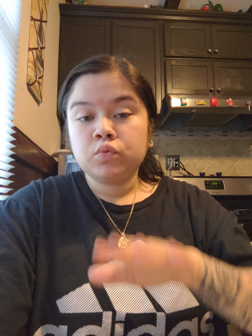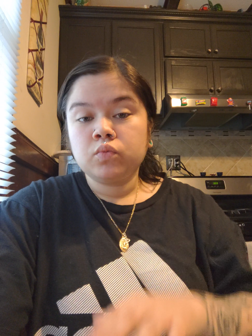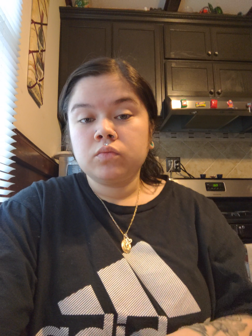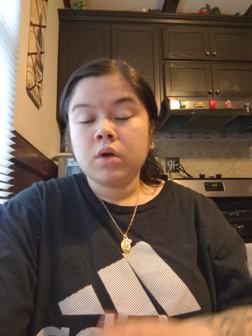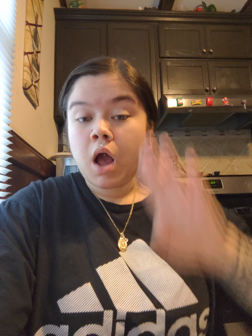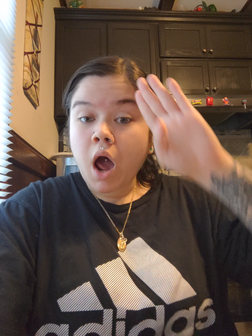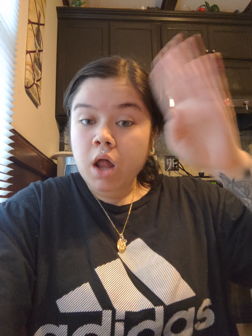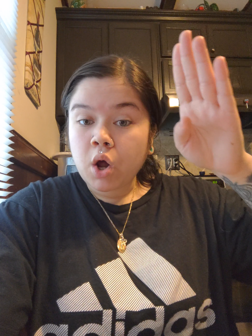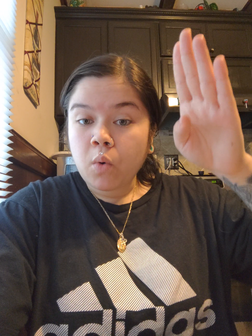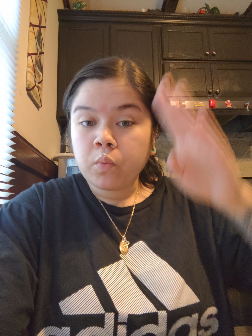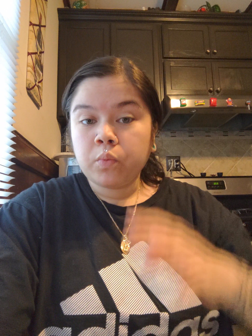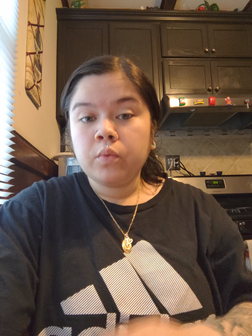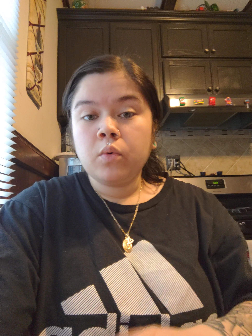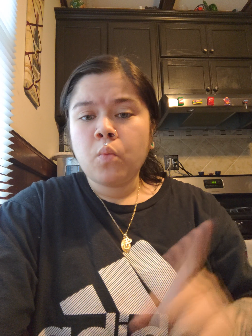hello